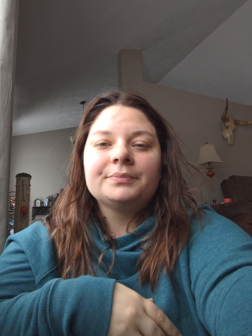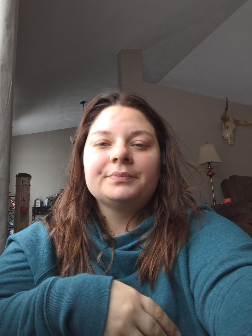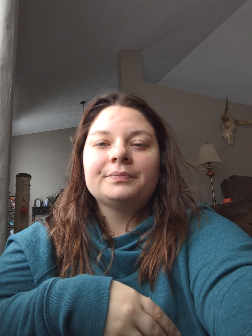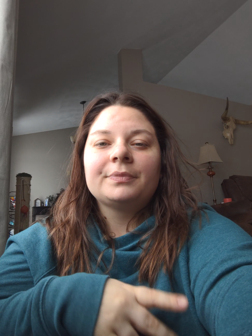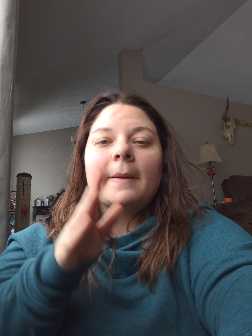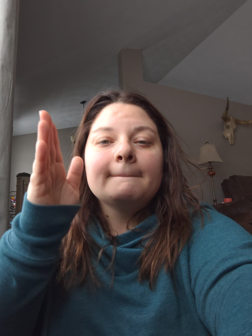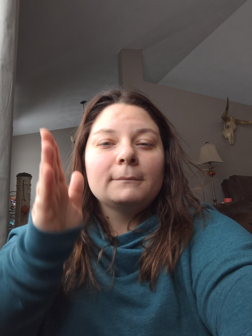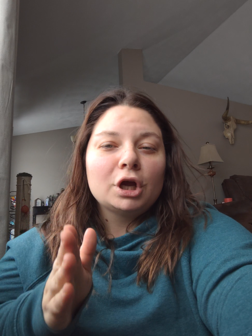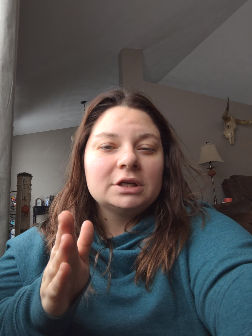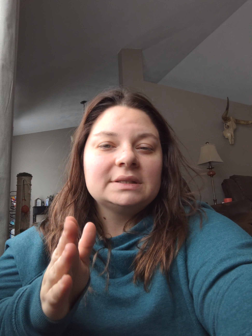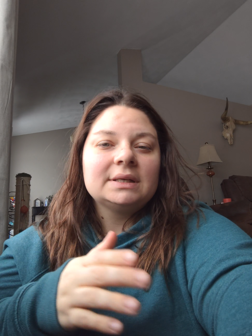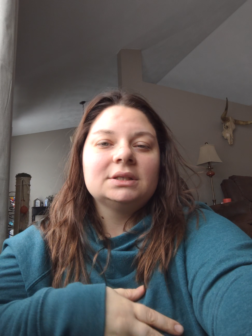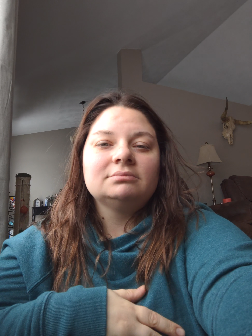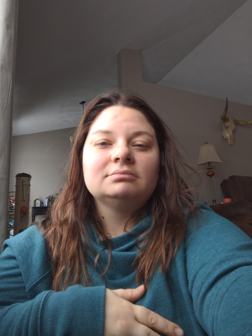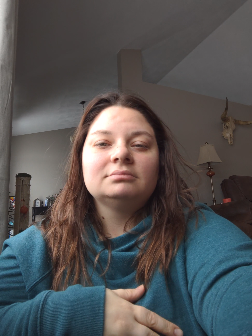person